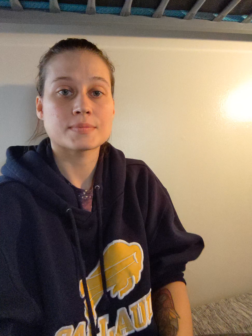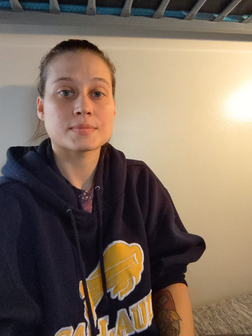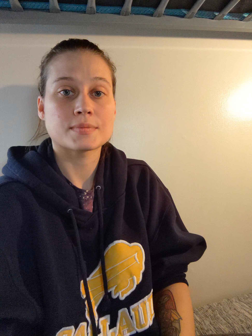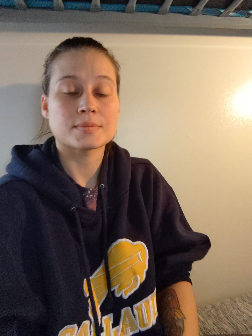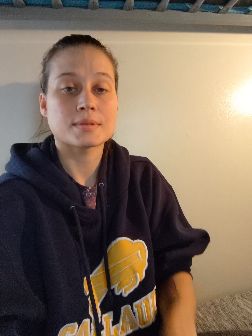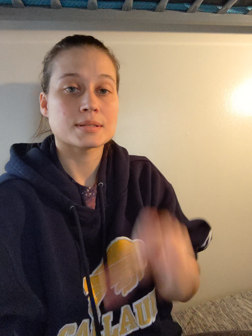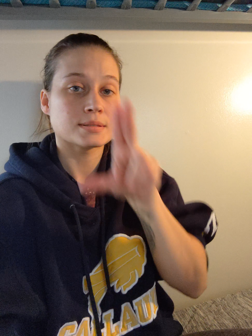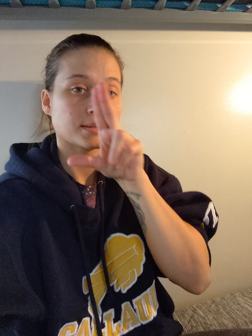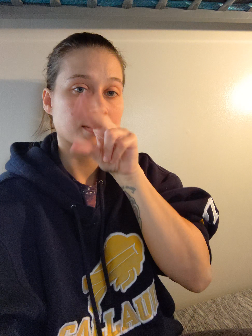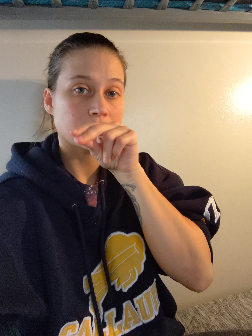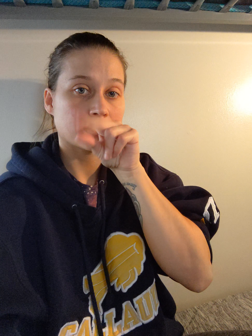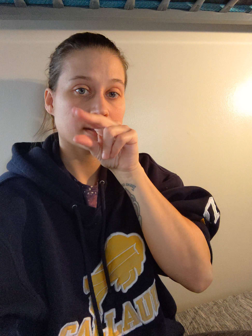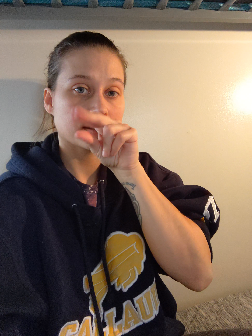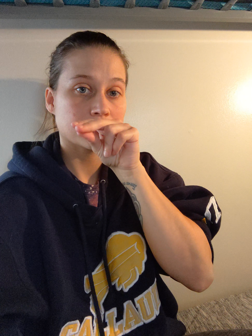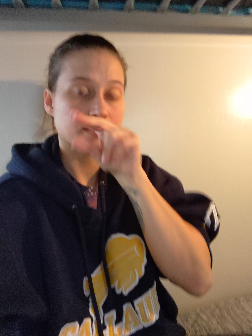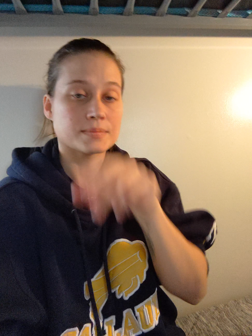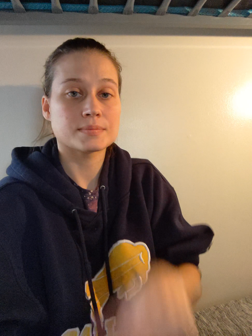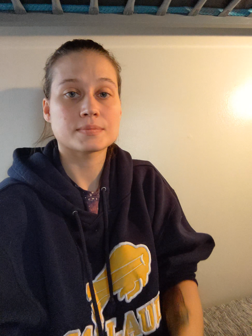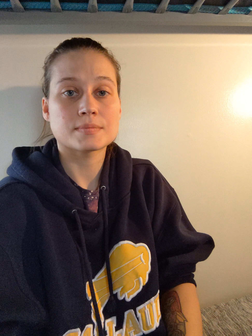duck